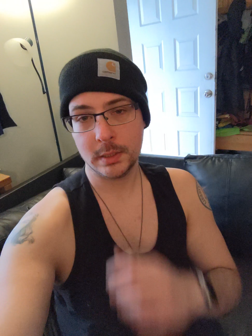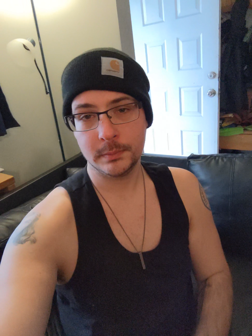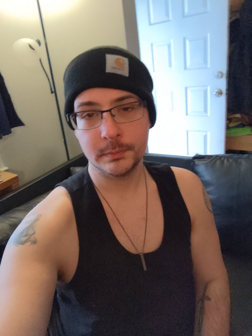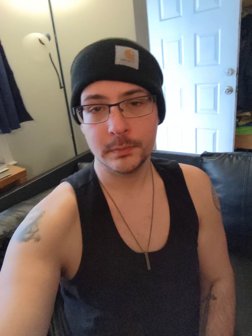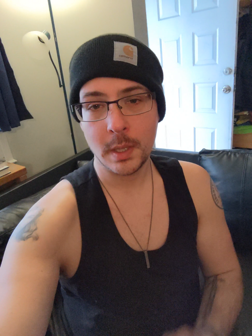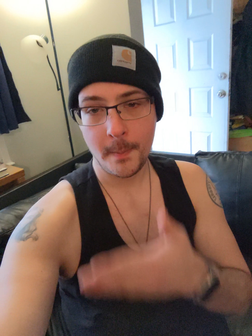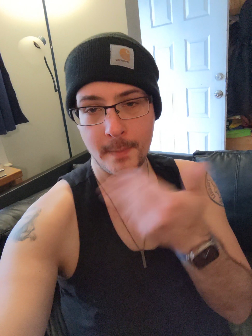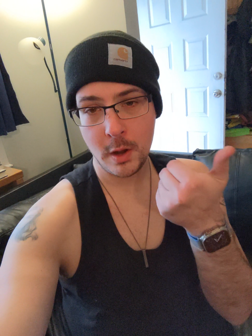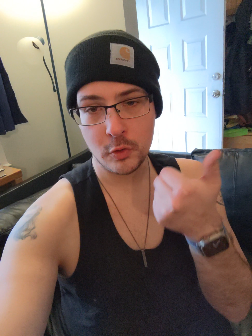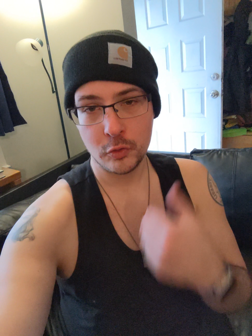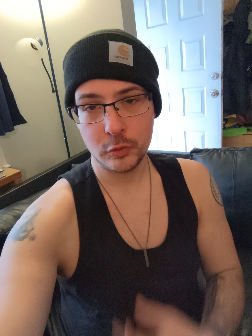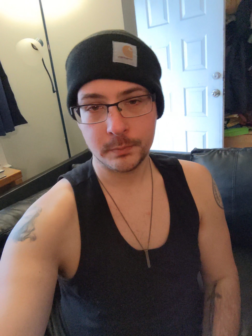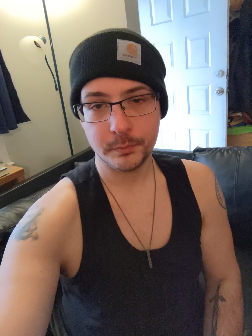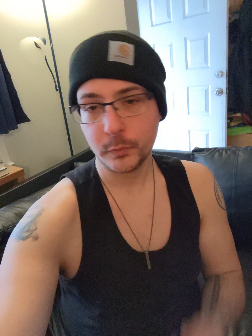better